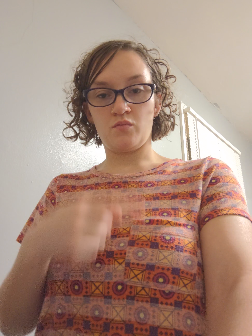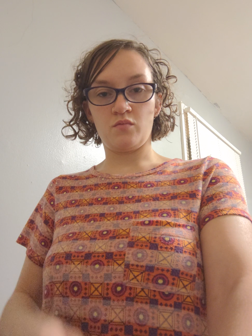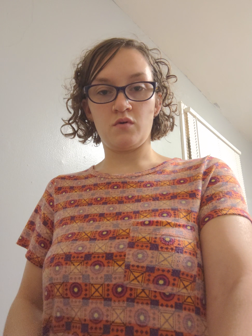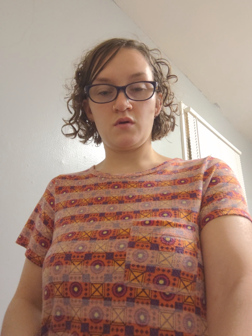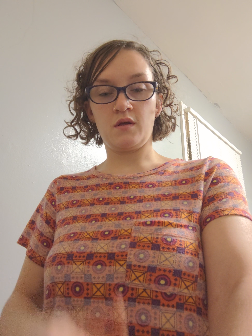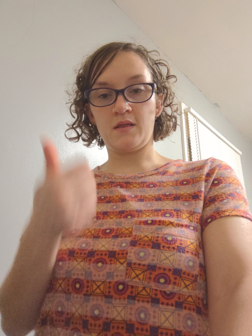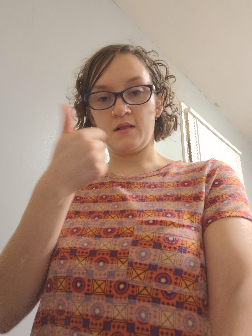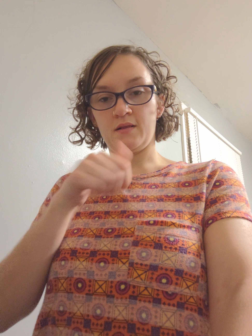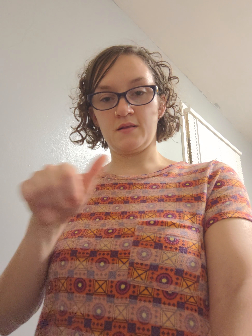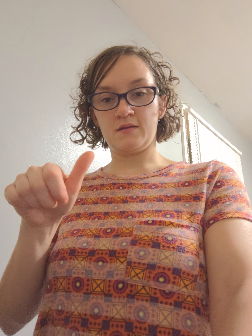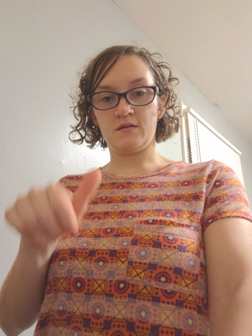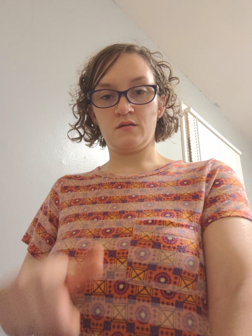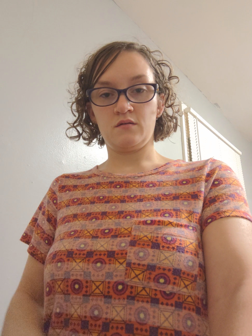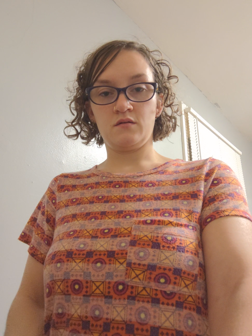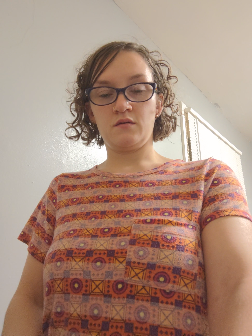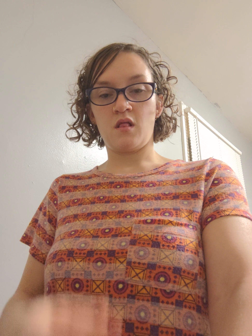any